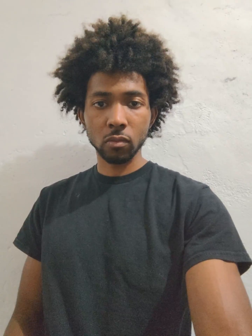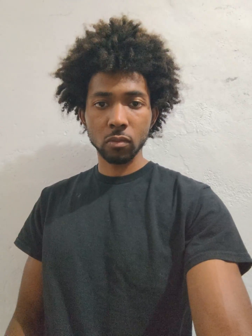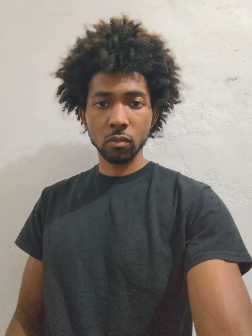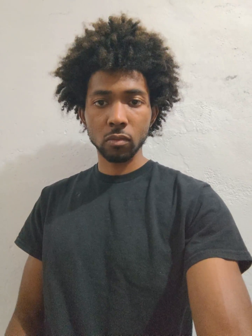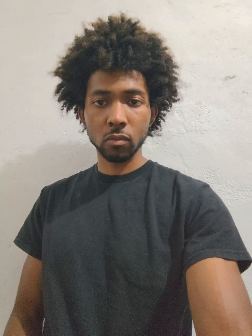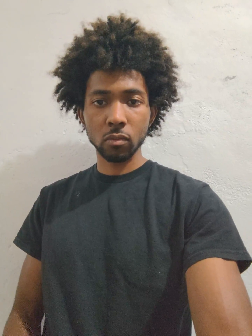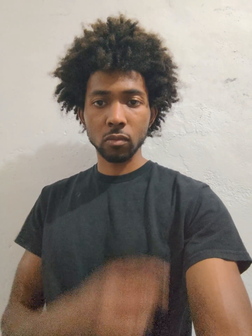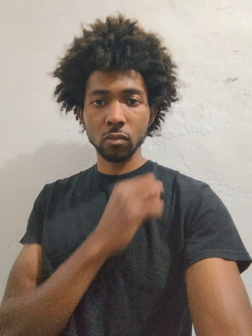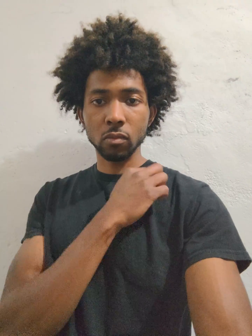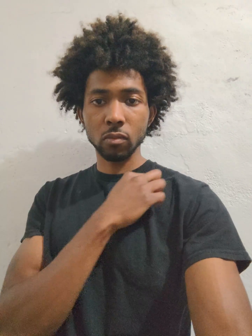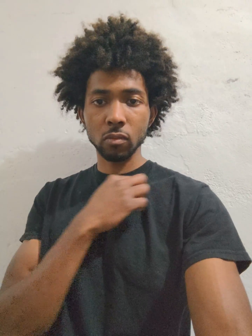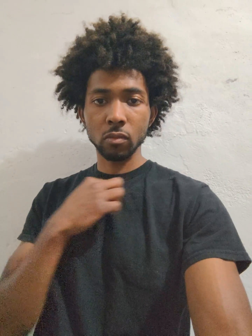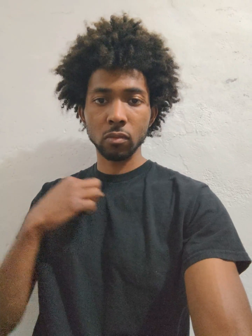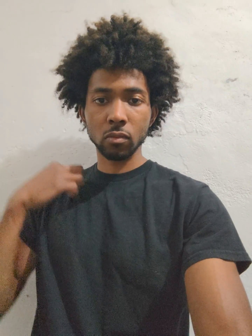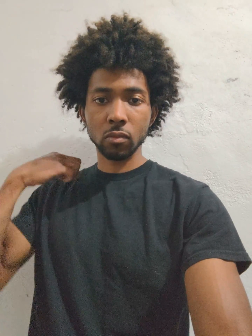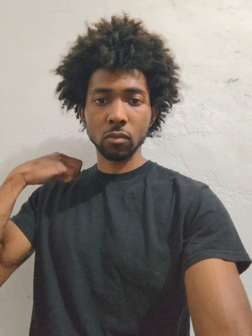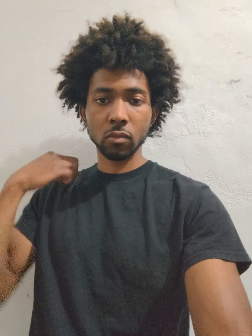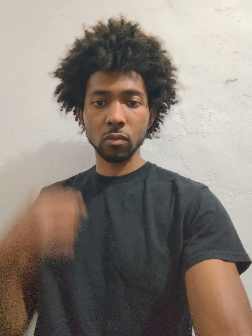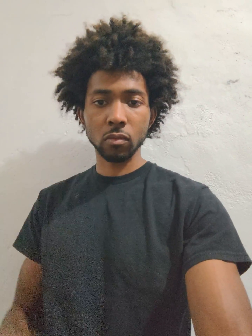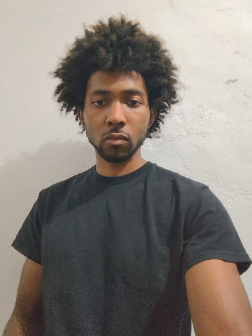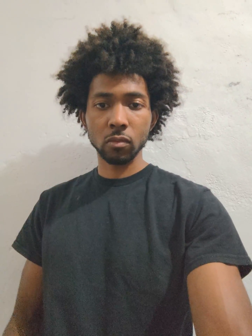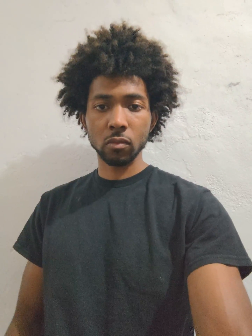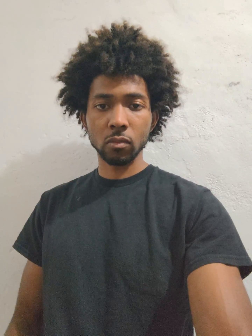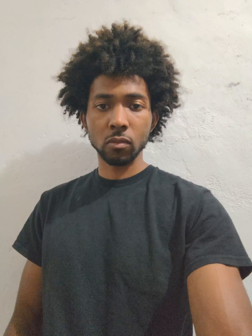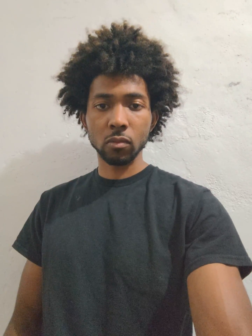necklace